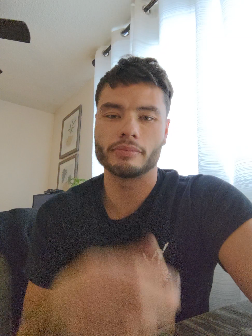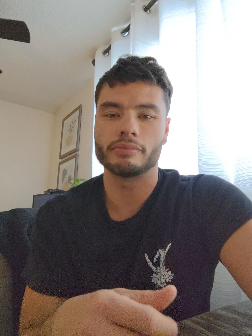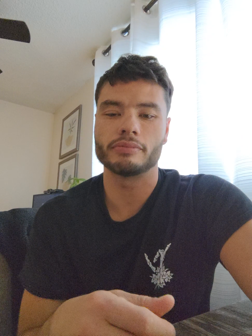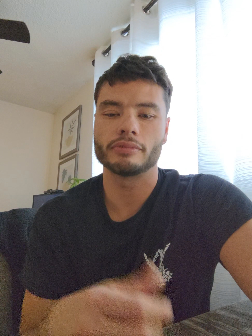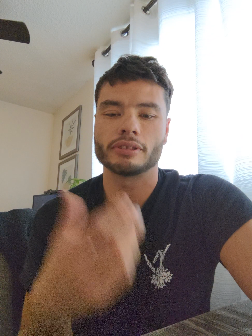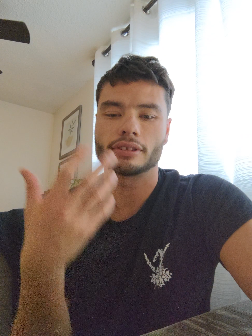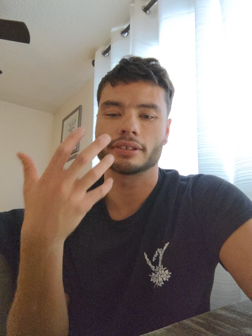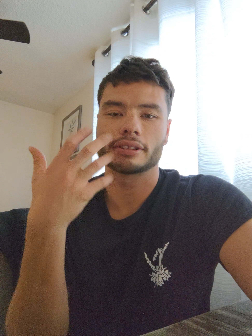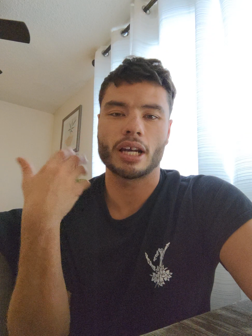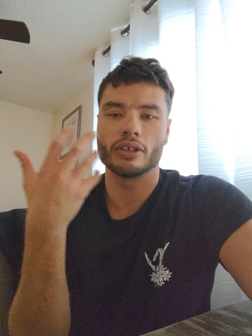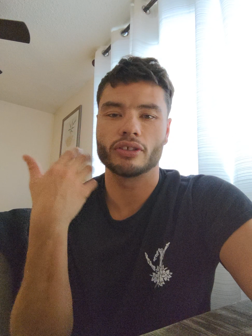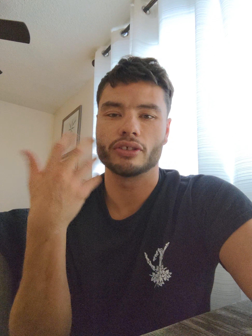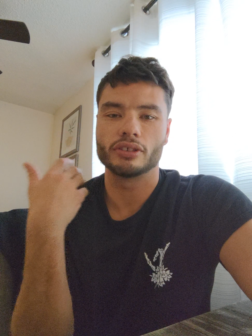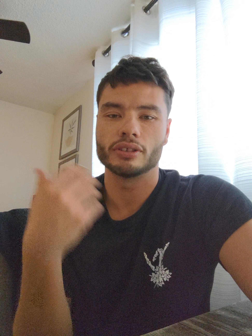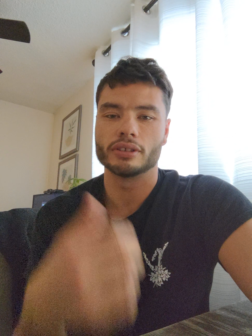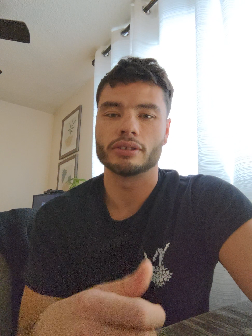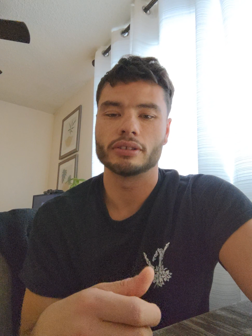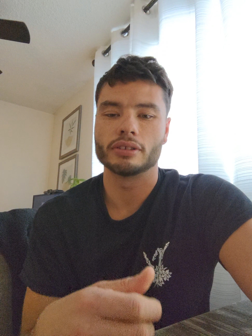tiger